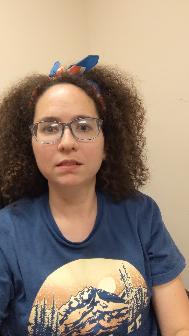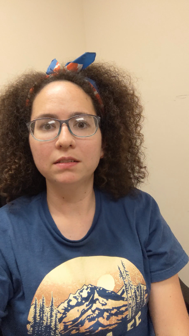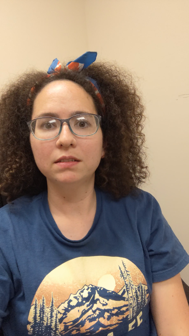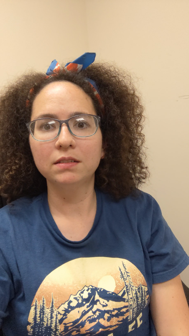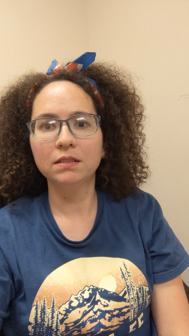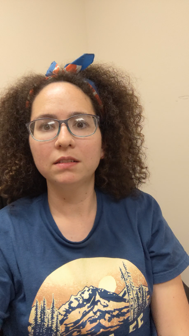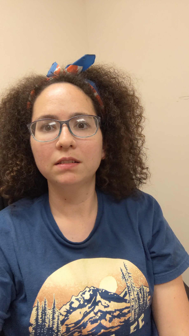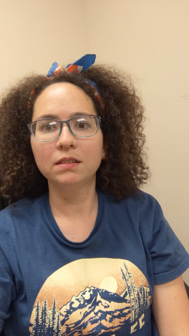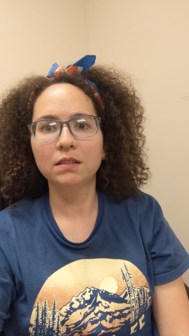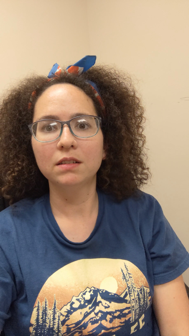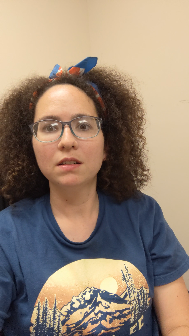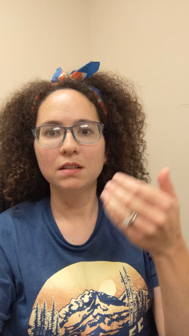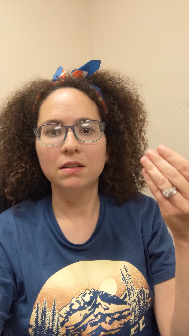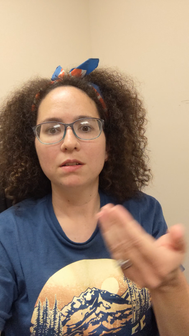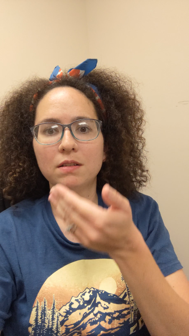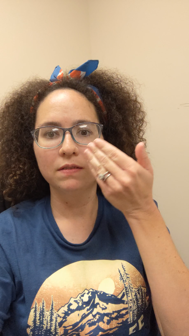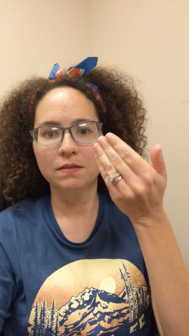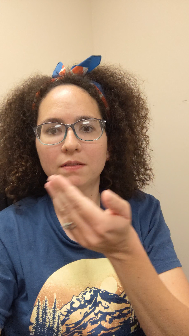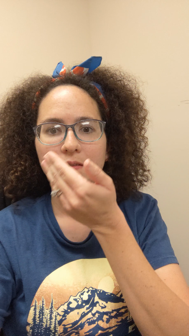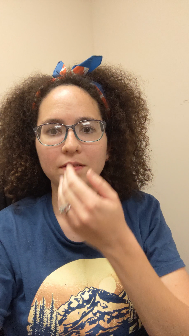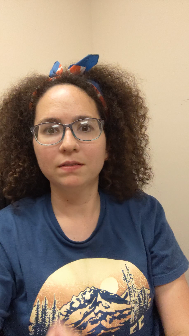new